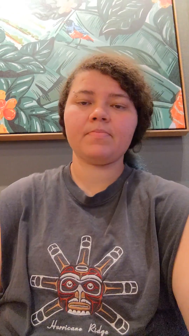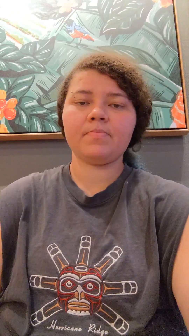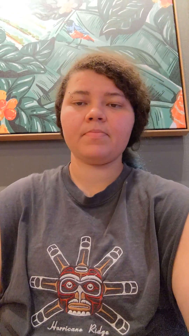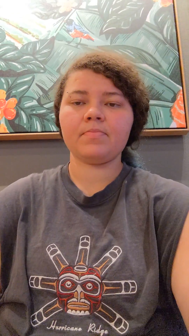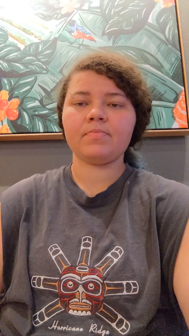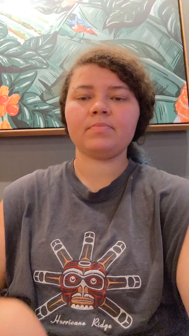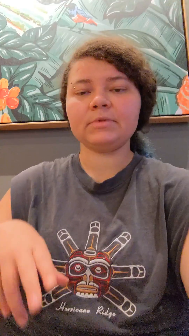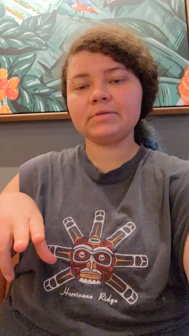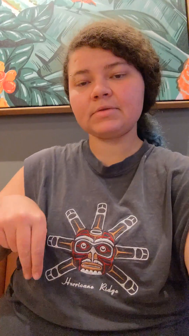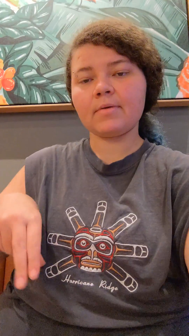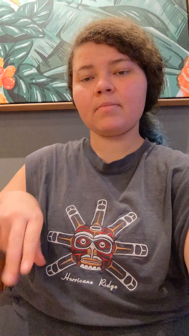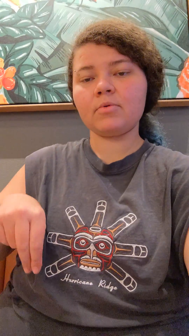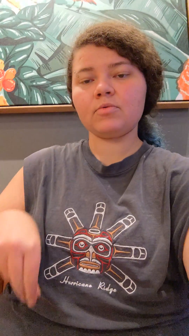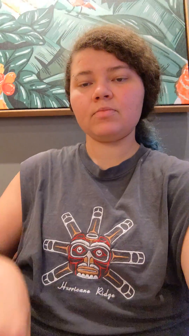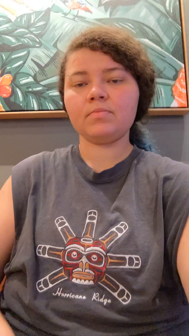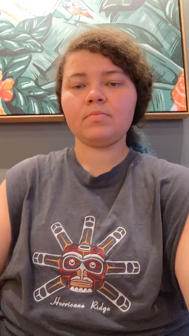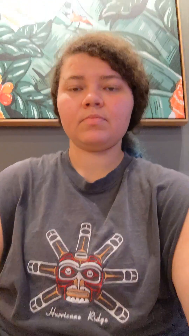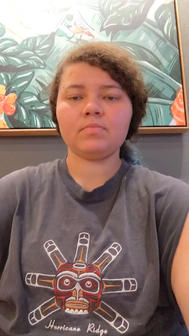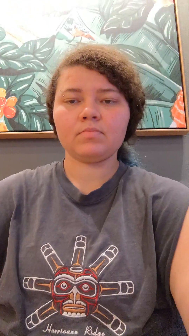diaper